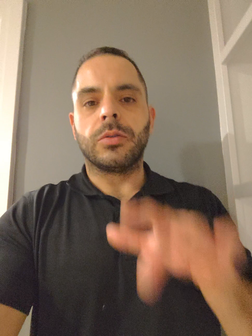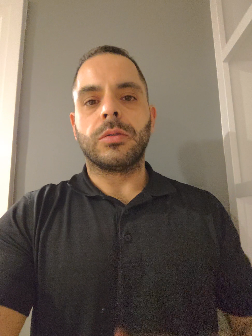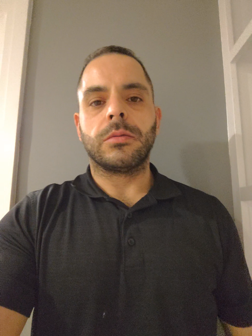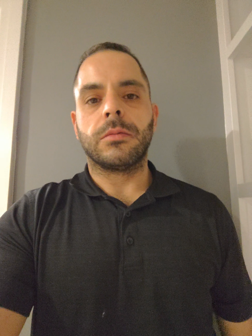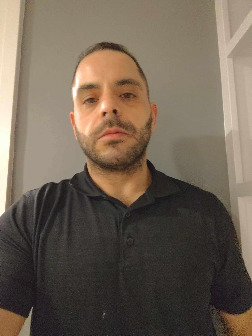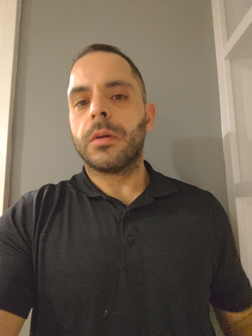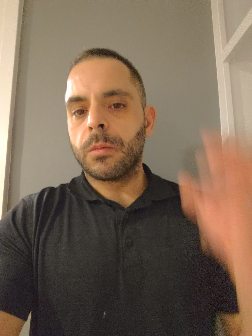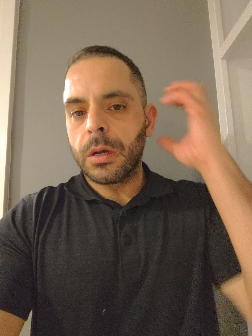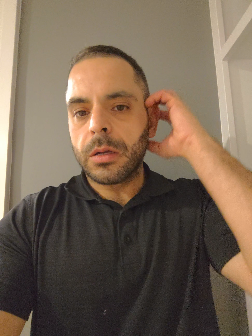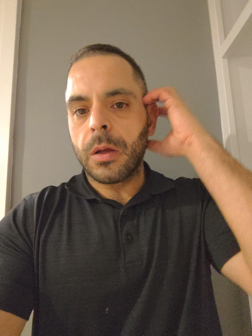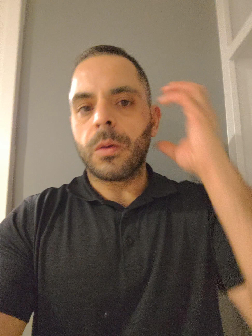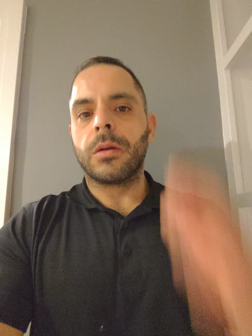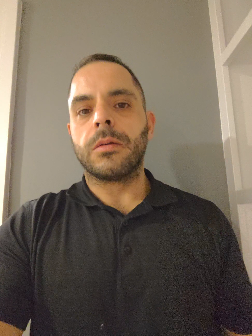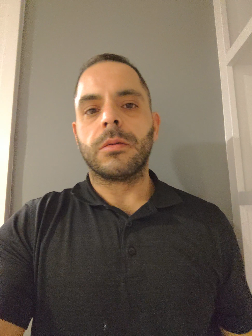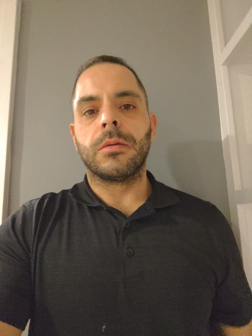radio